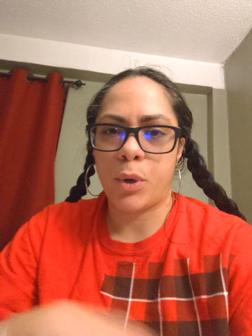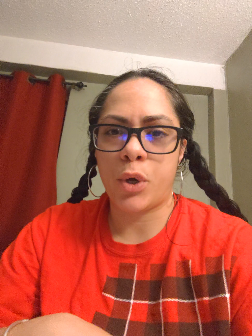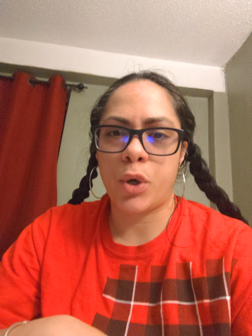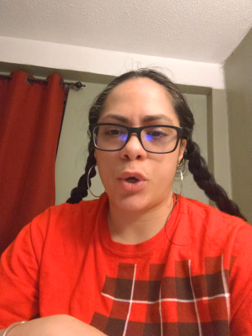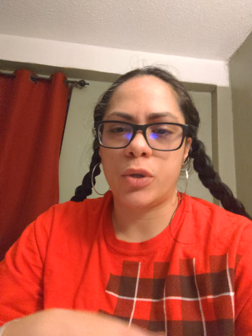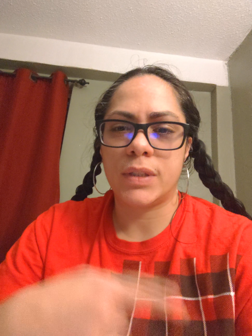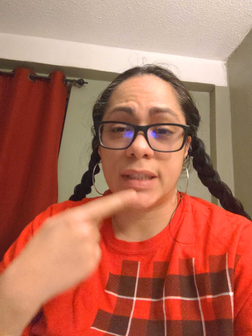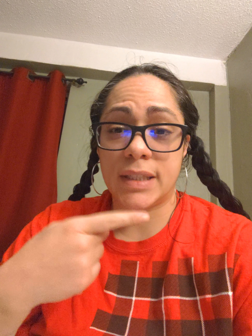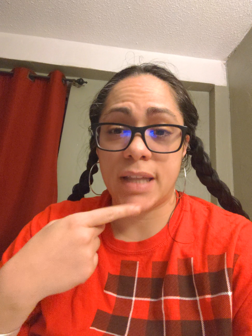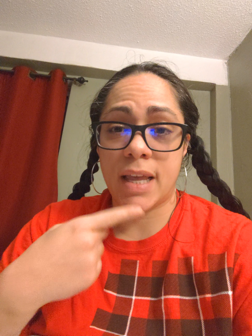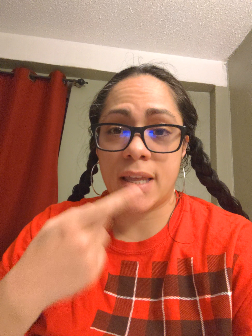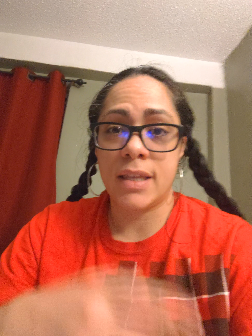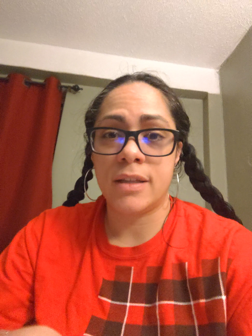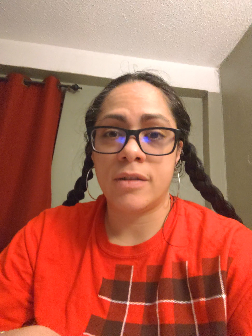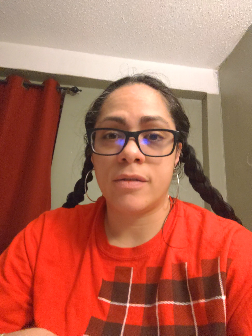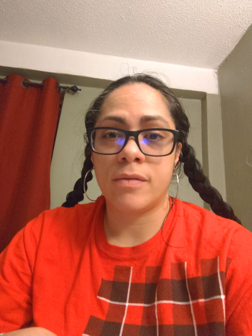say